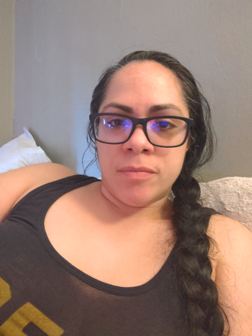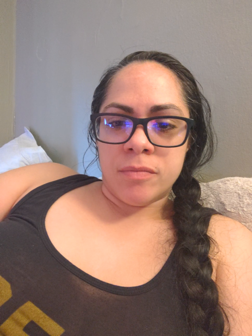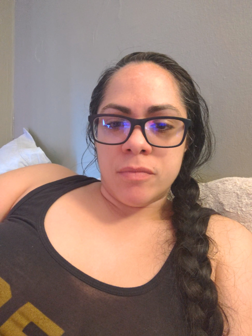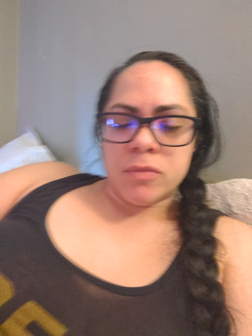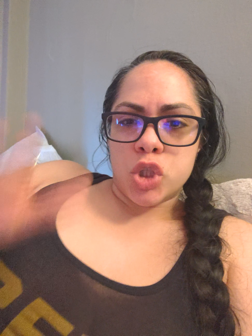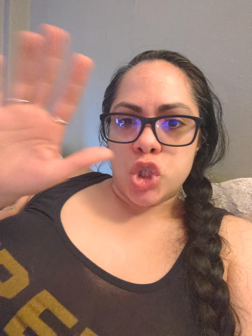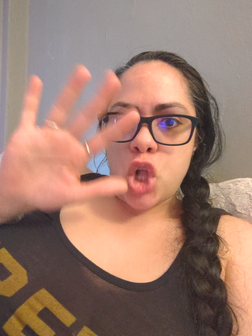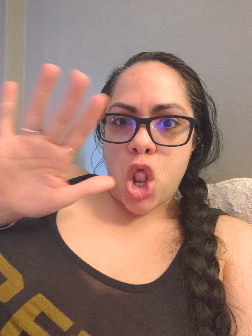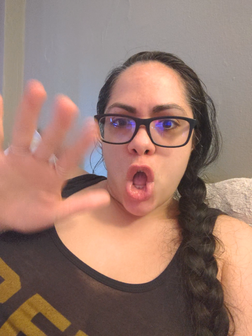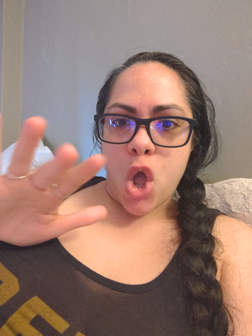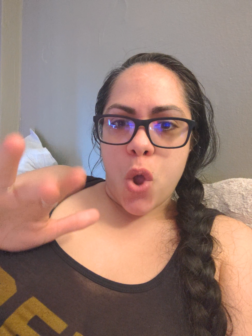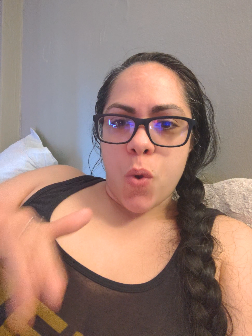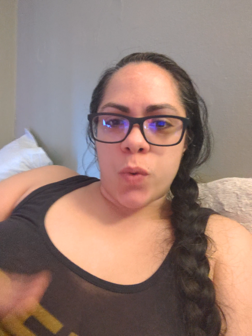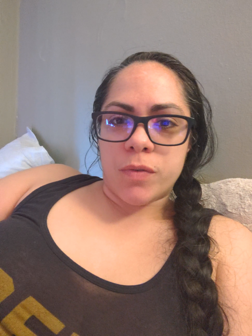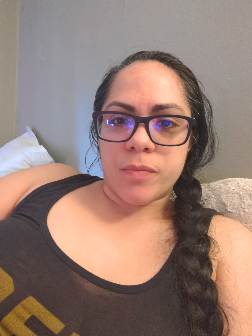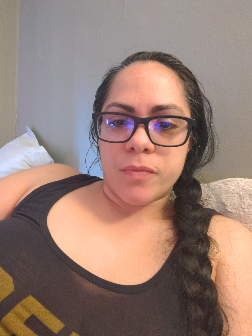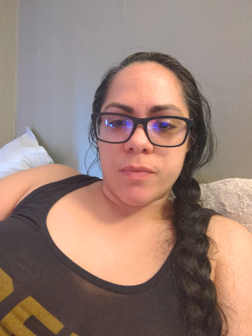snow